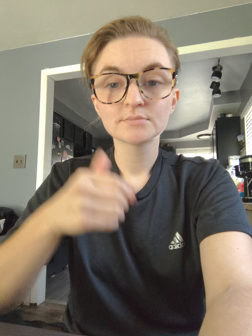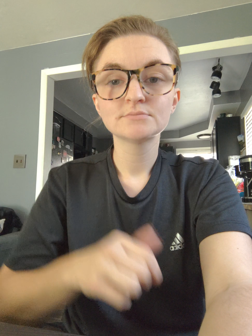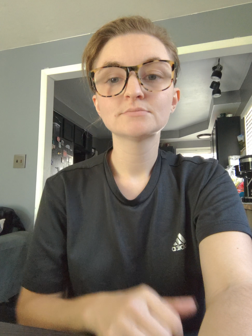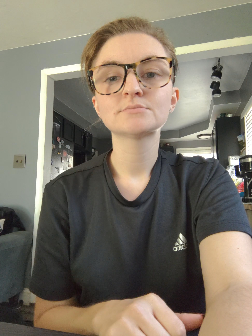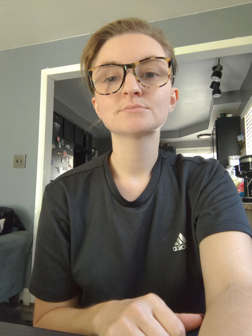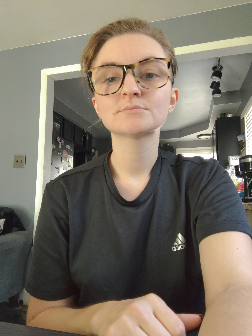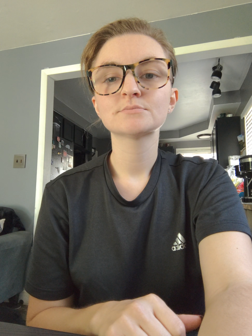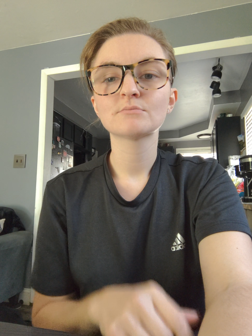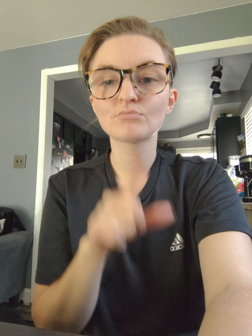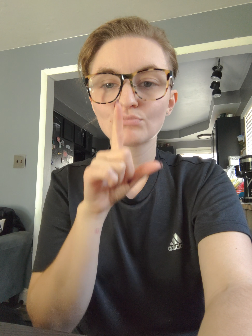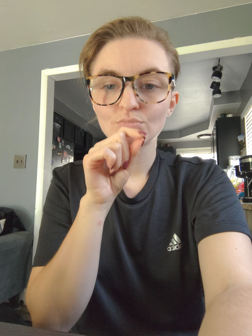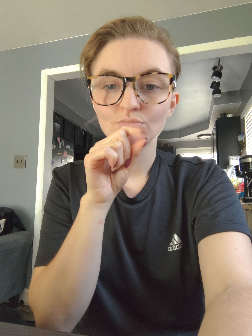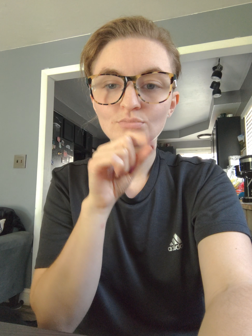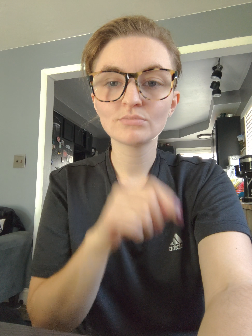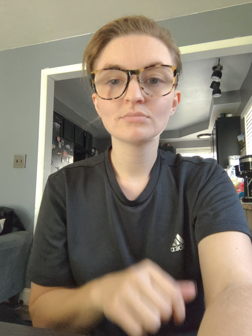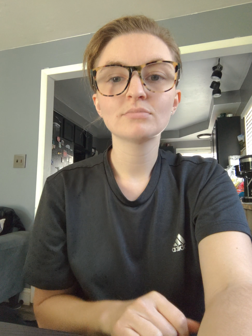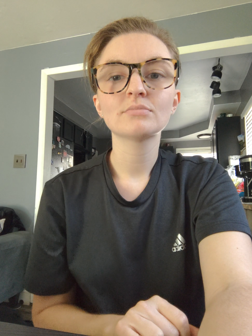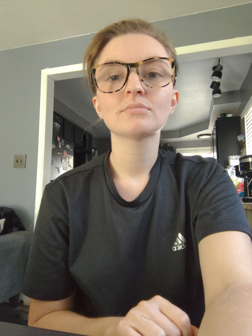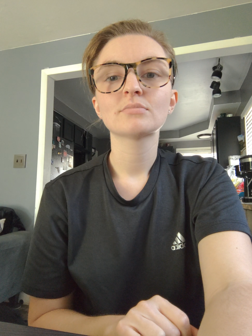chicken